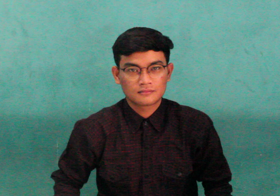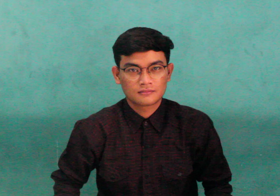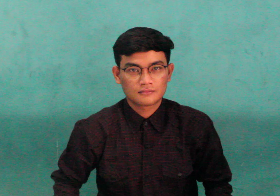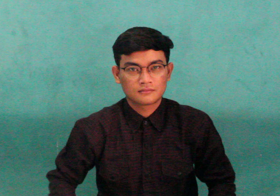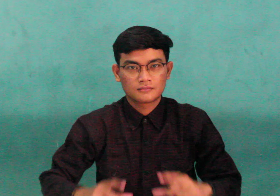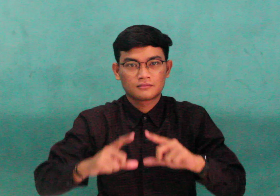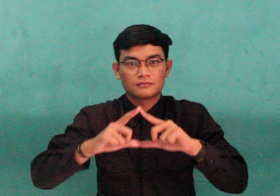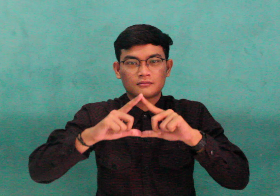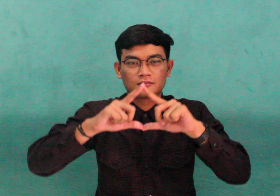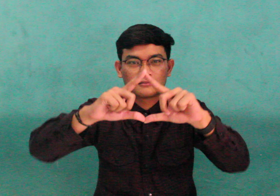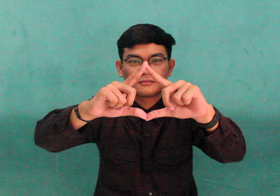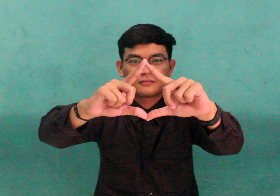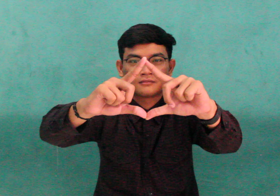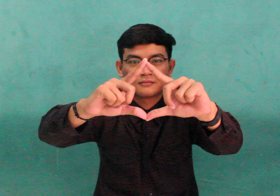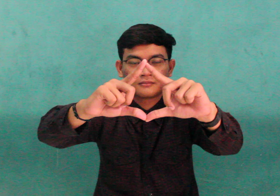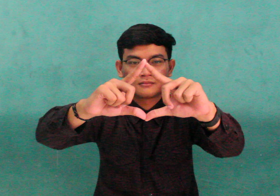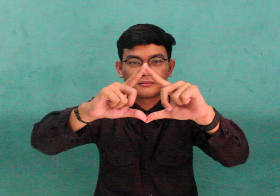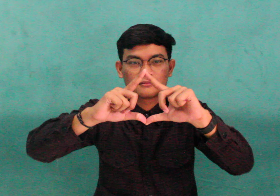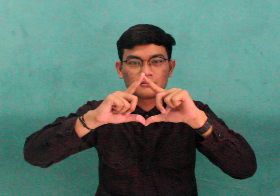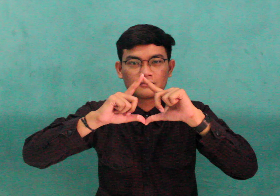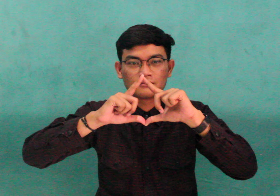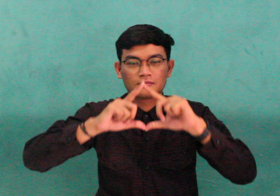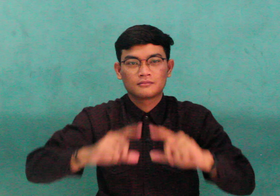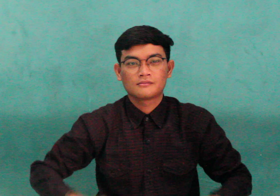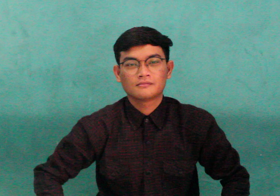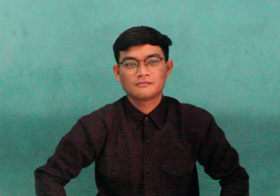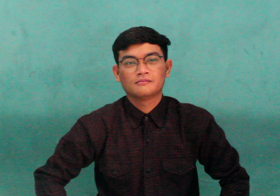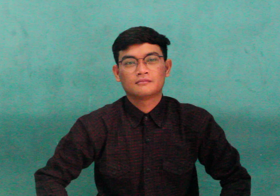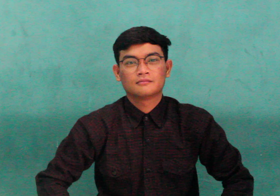A